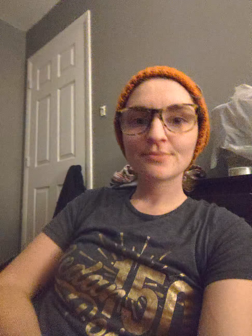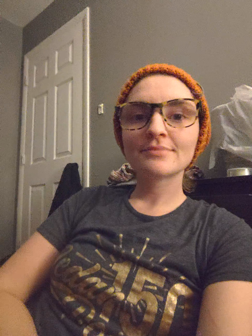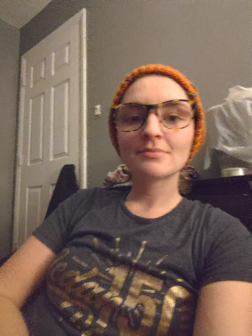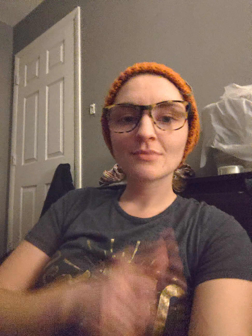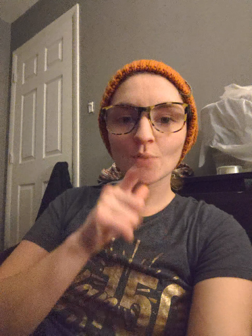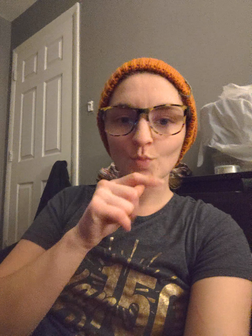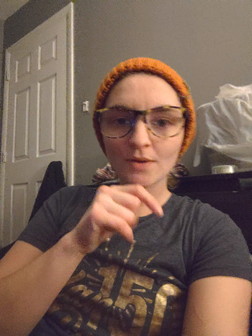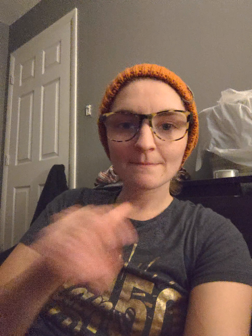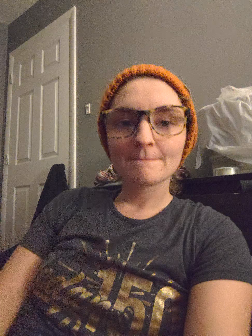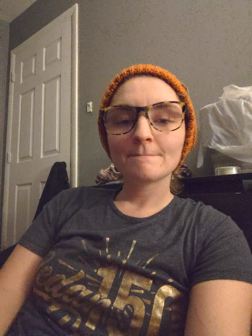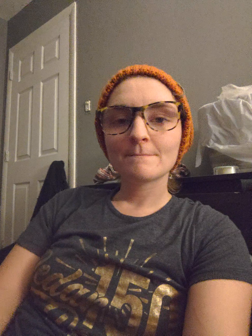who